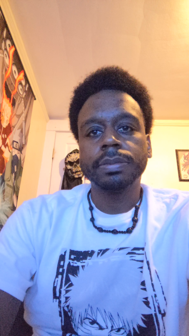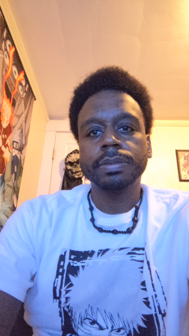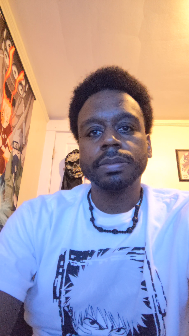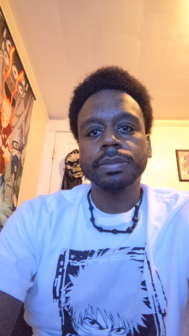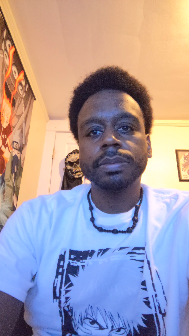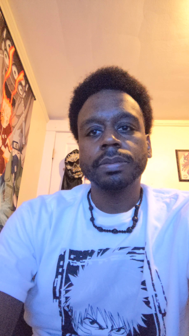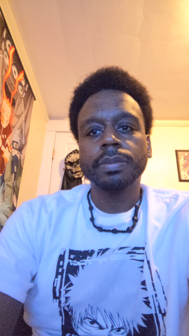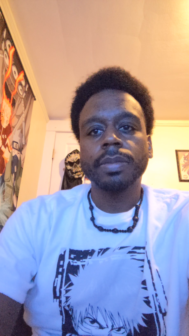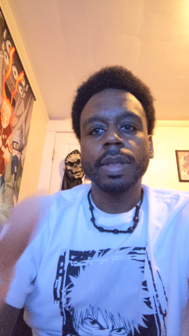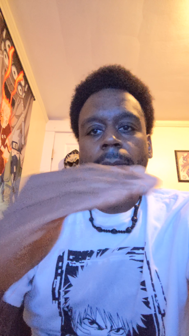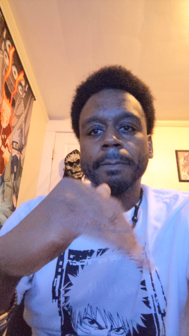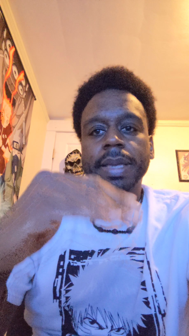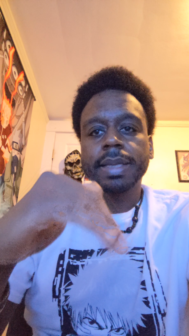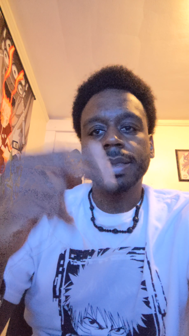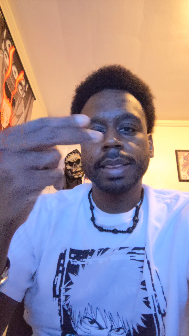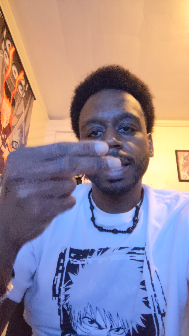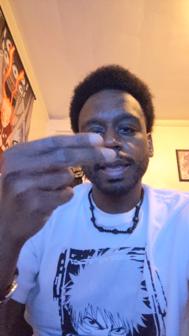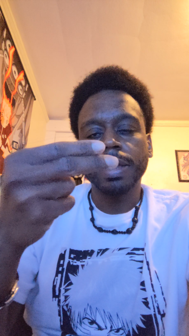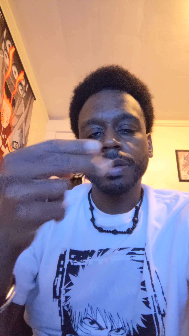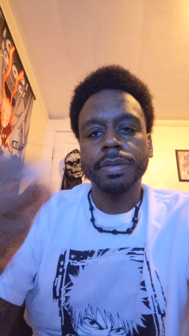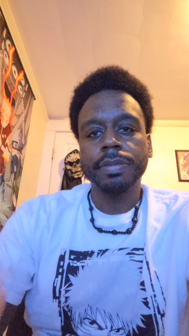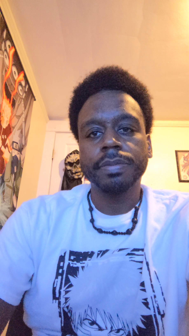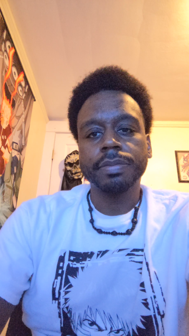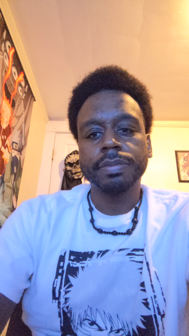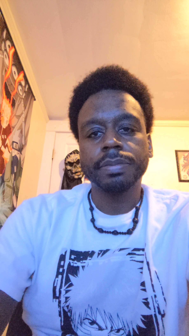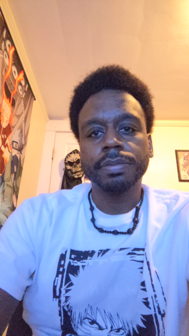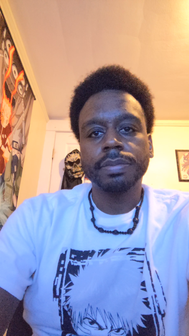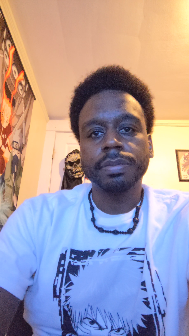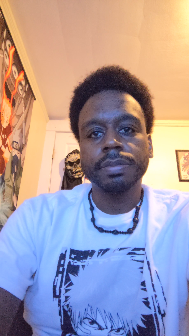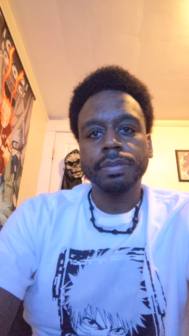pet's name